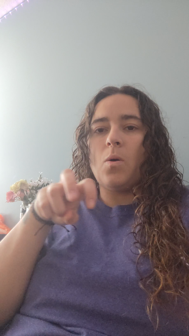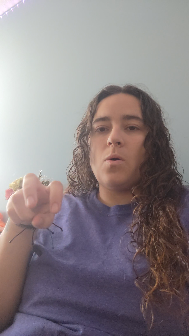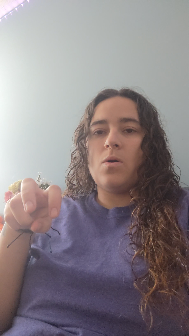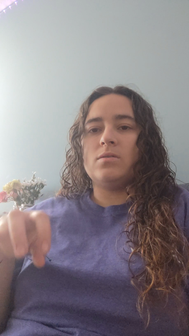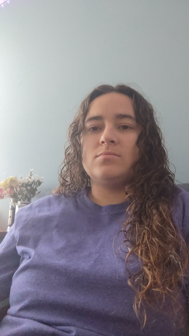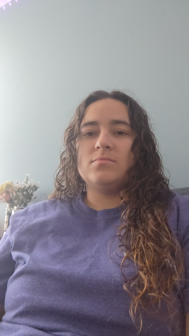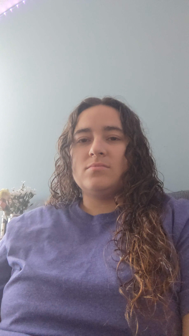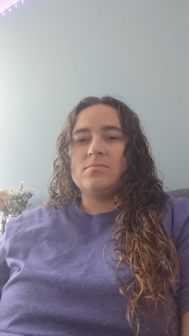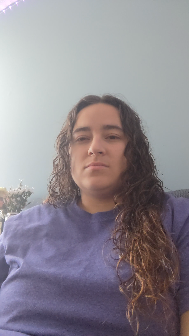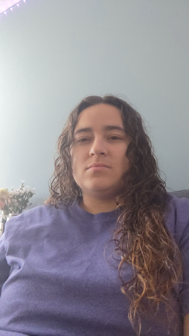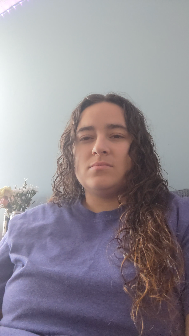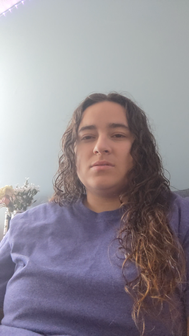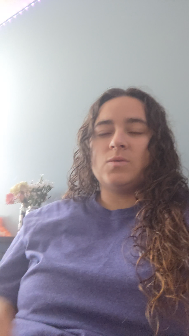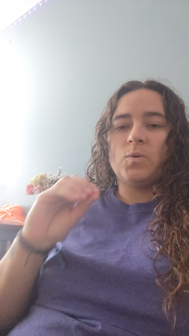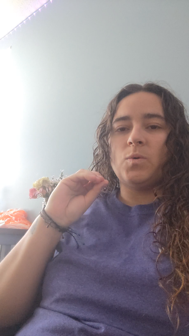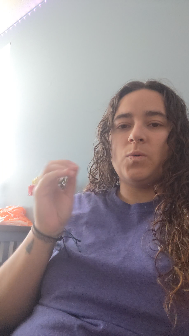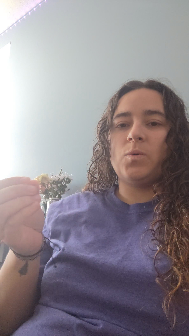none